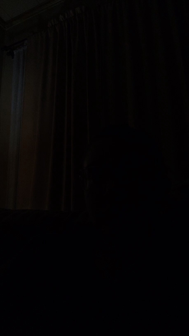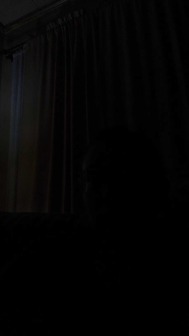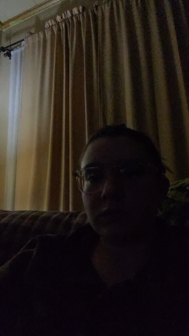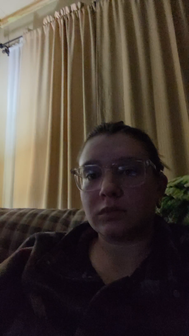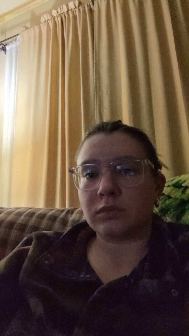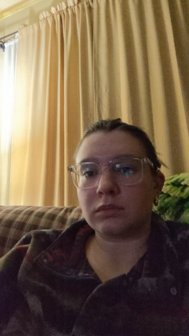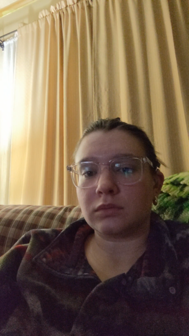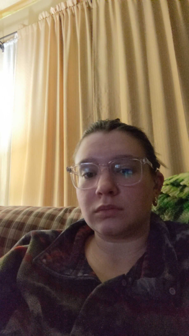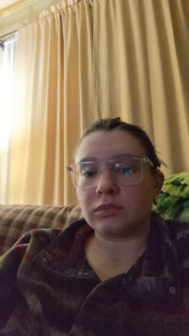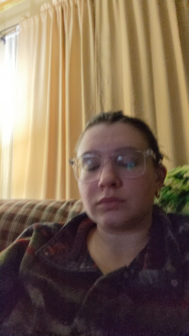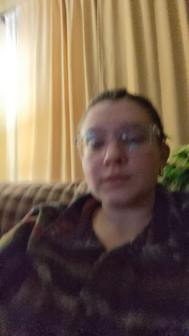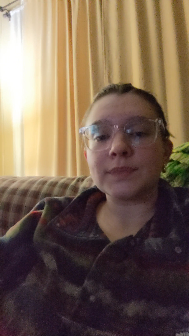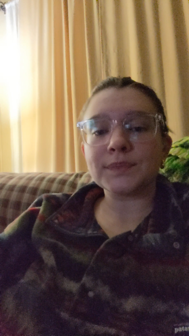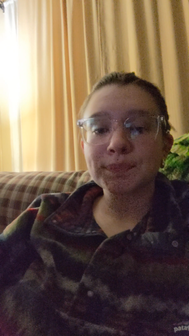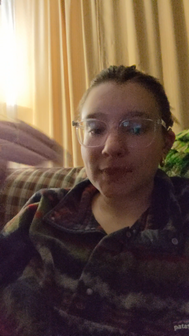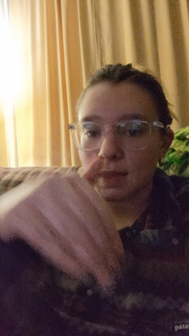night night